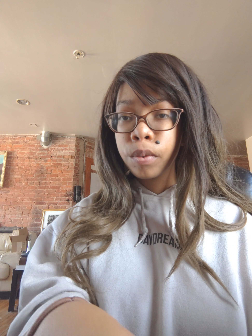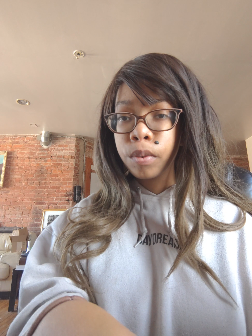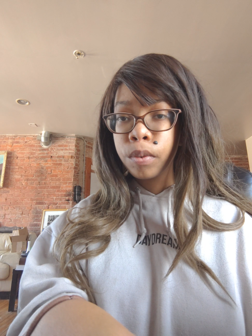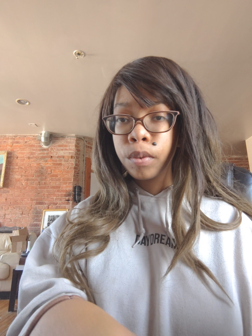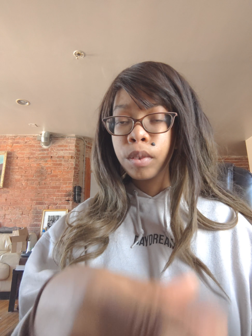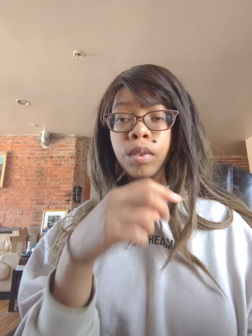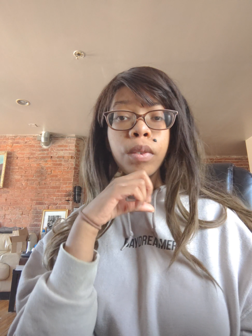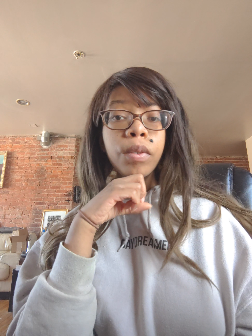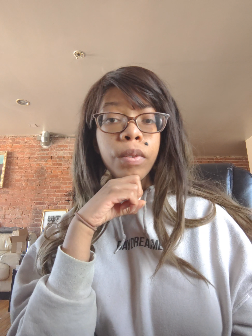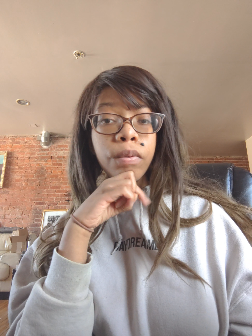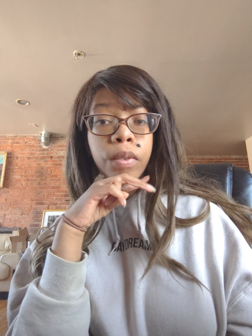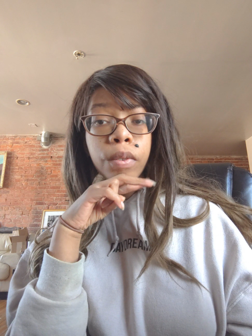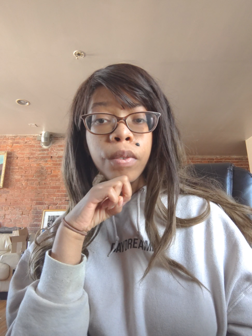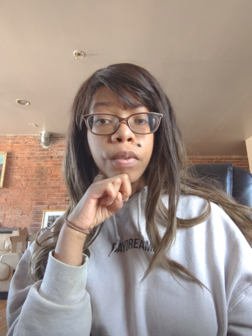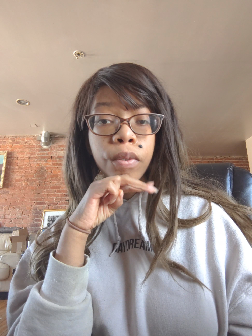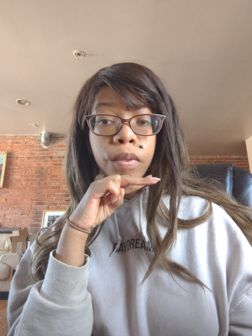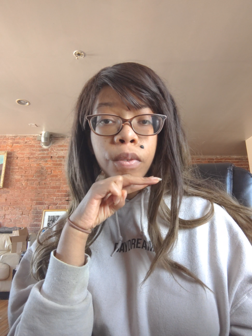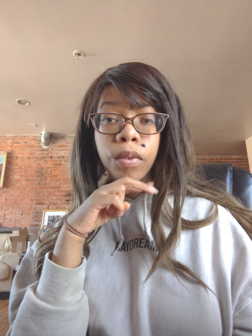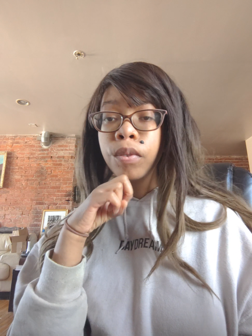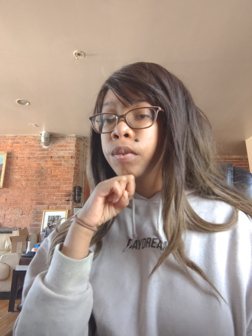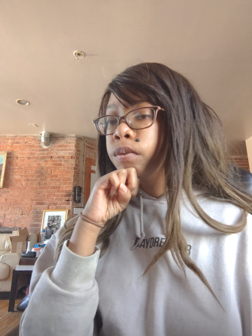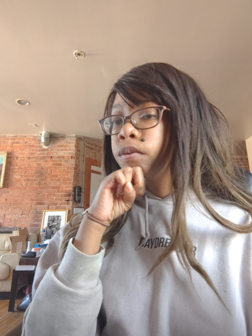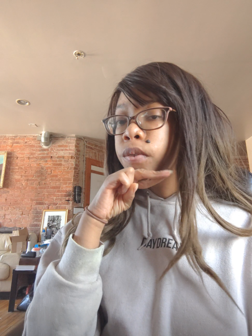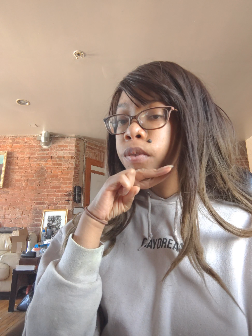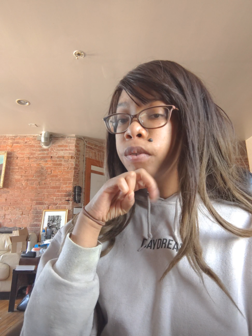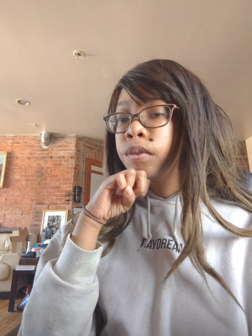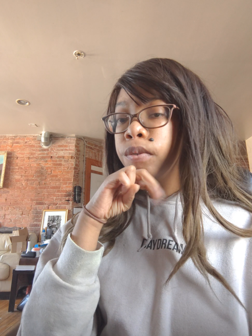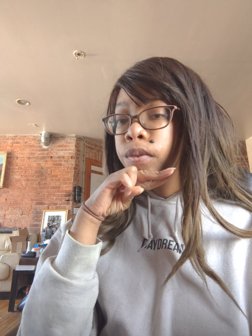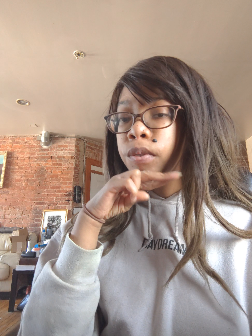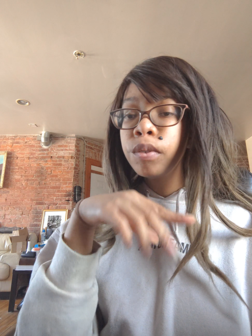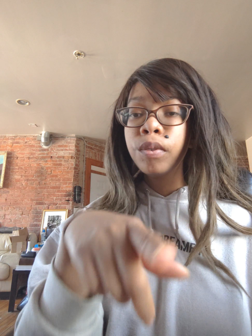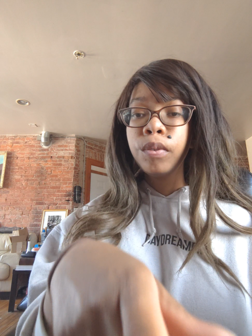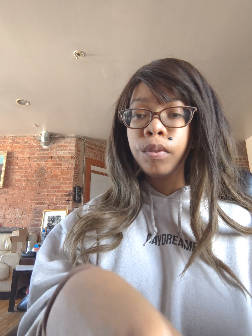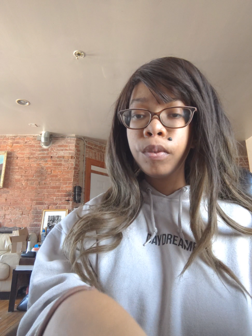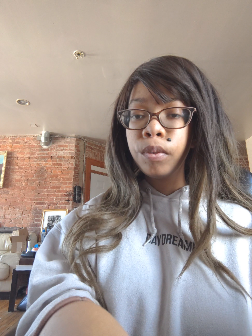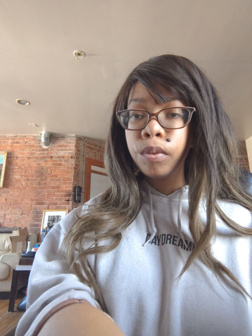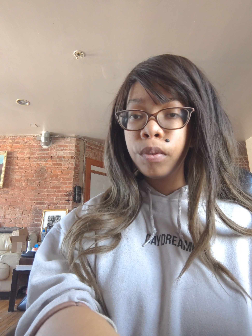frog